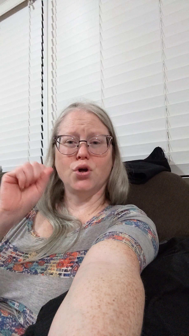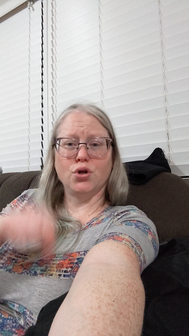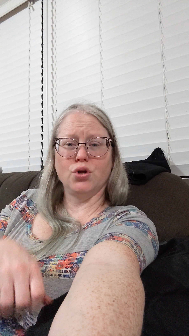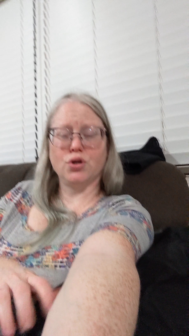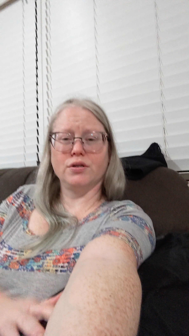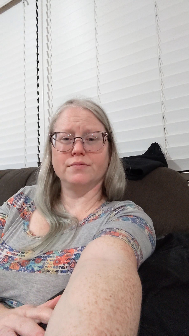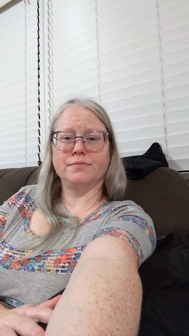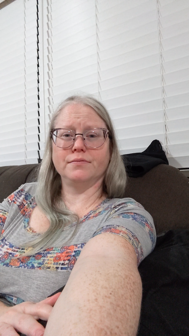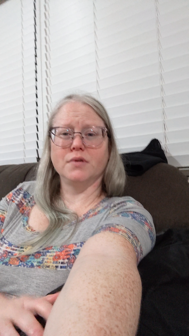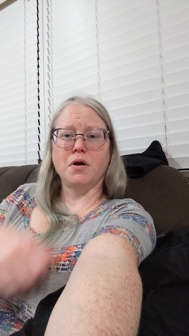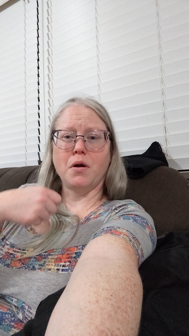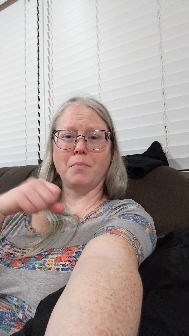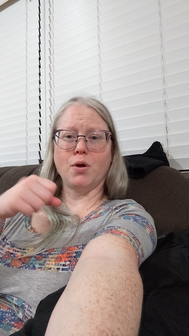motorcycle